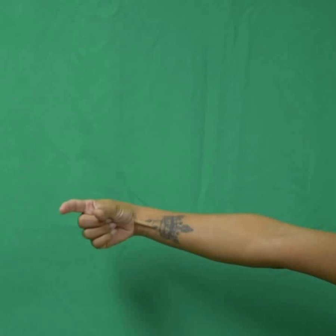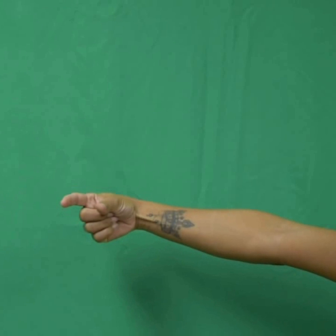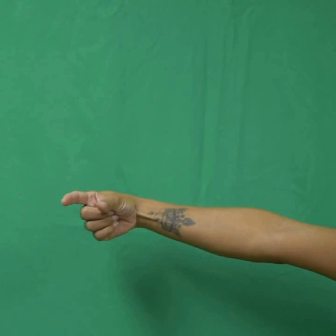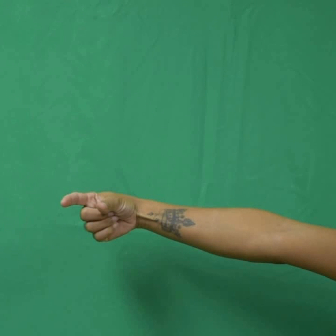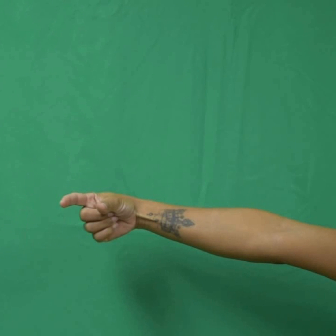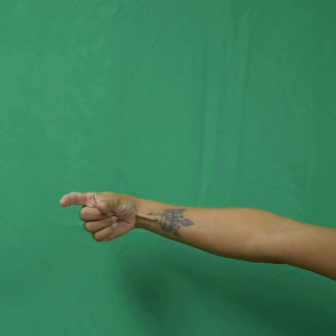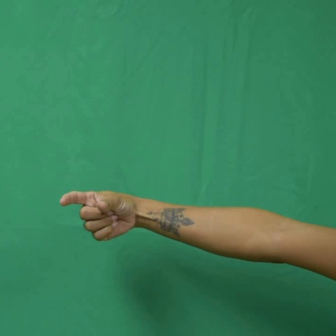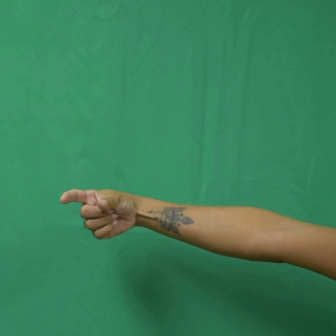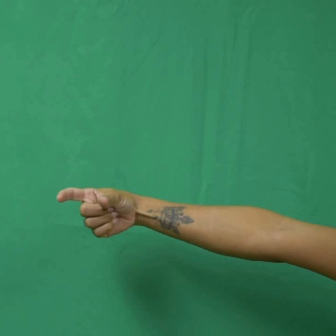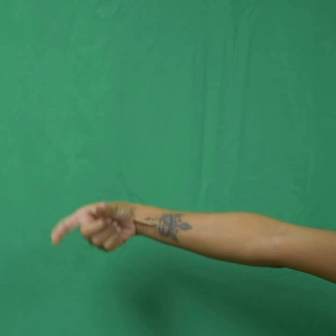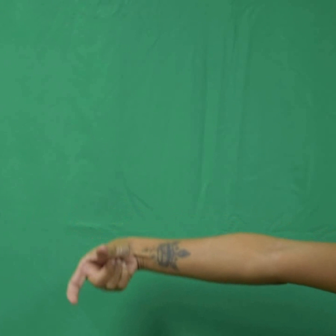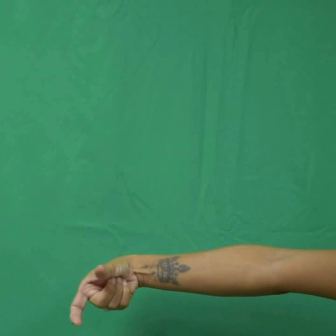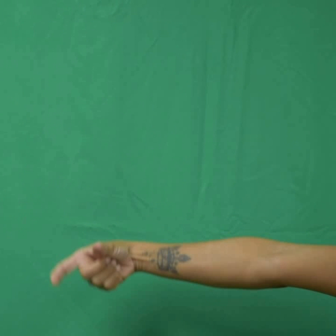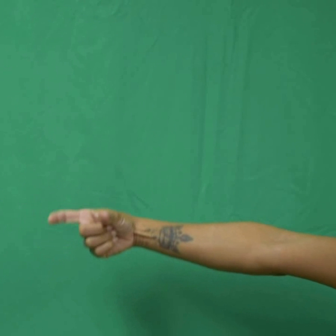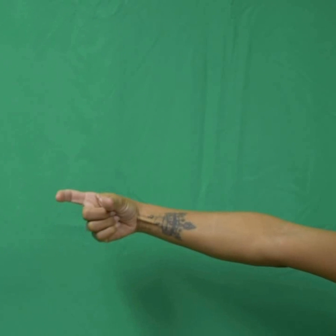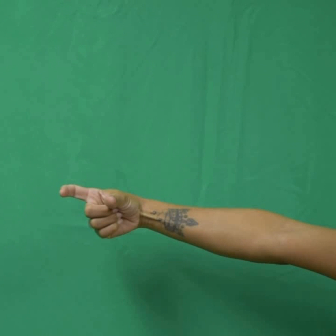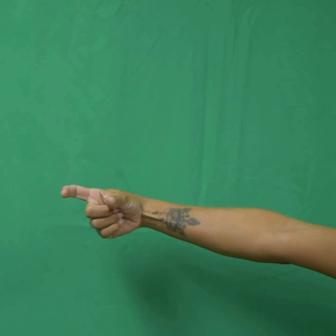Q